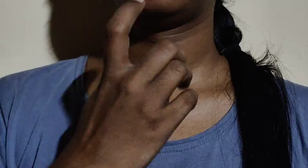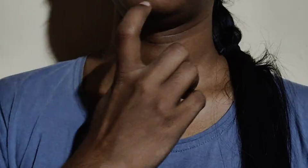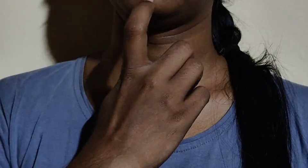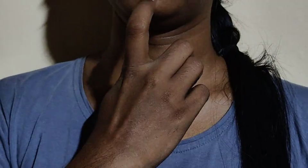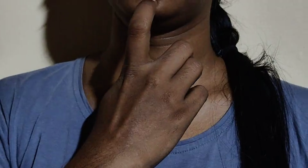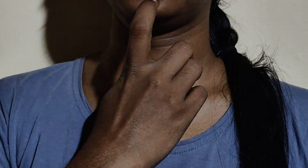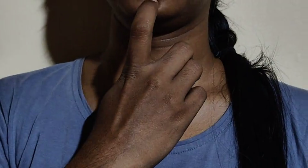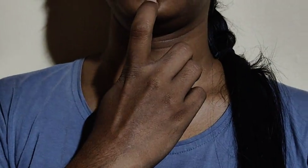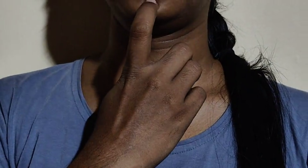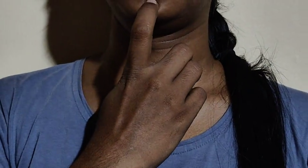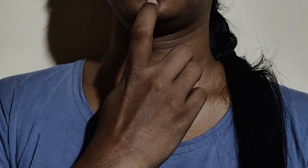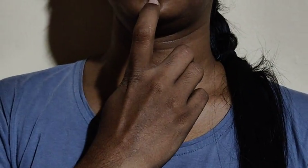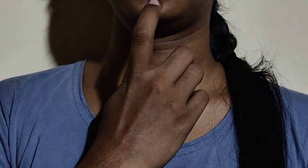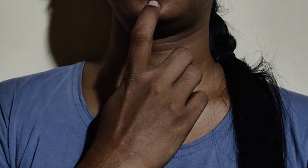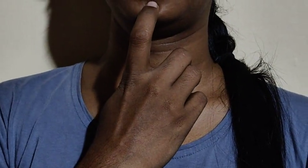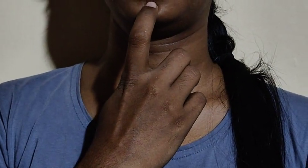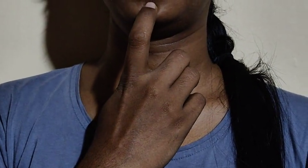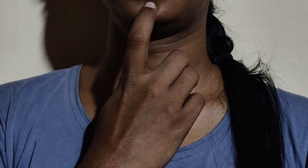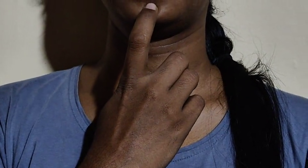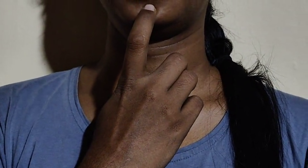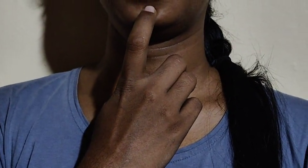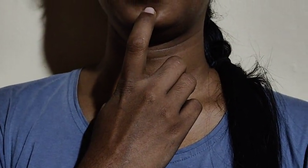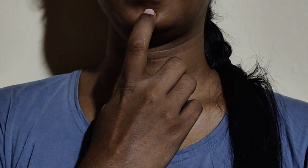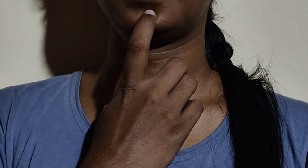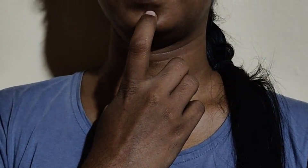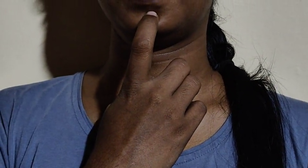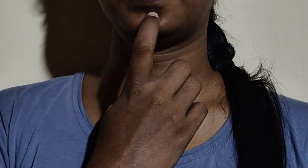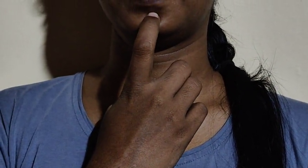അം